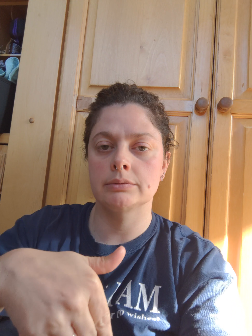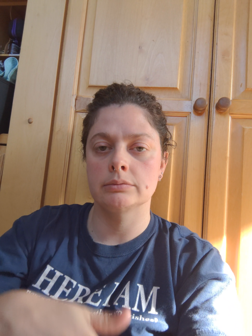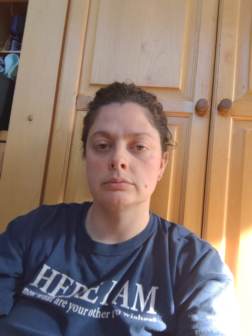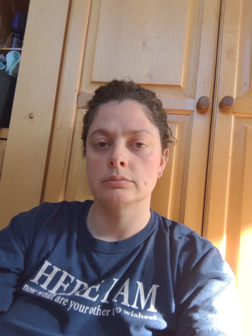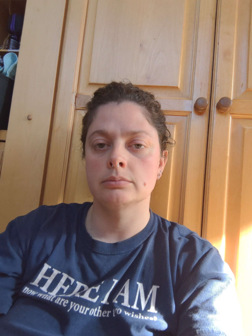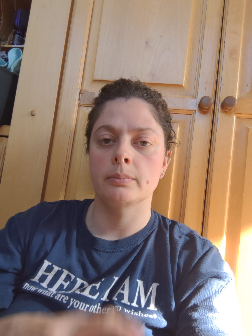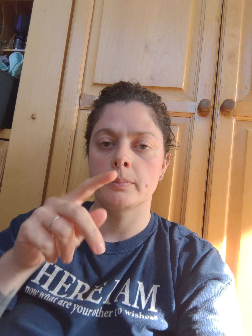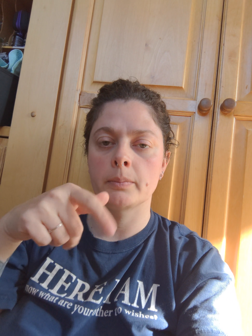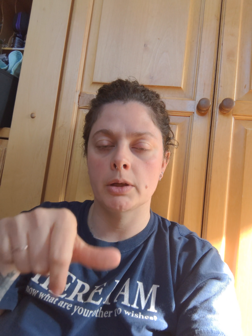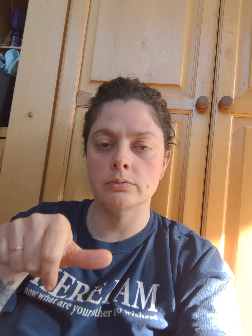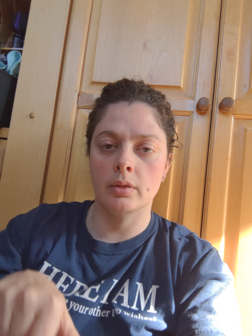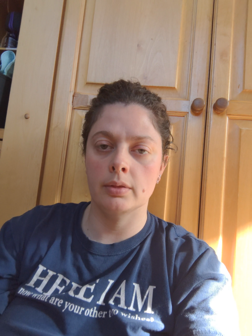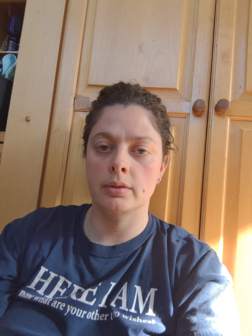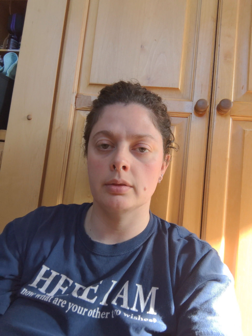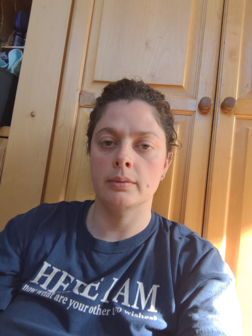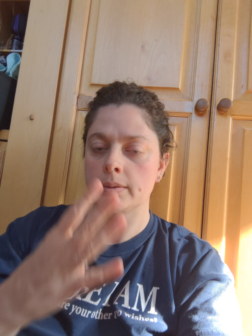puzzle